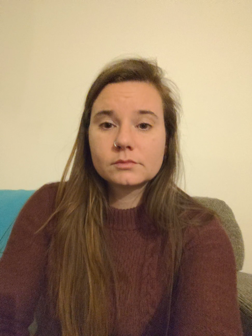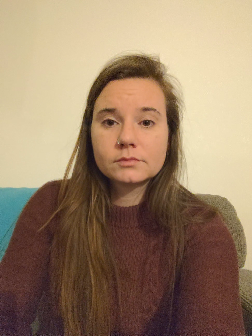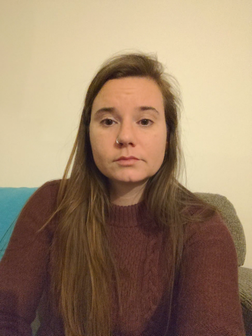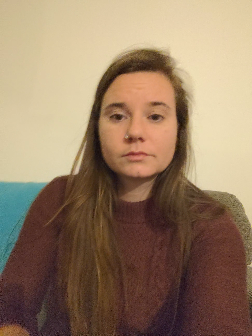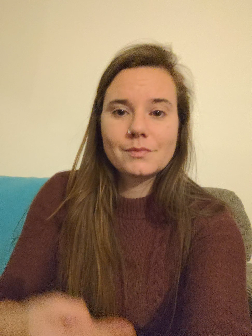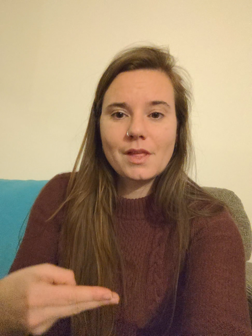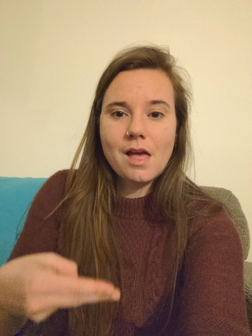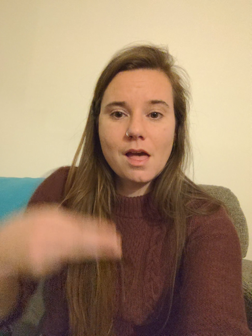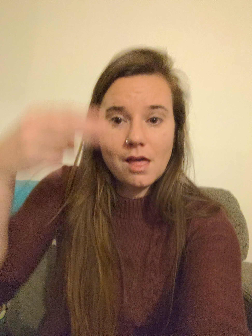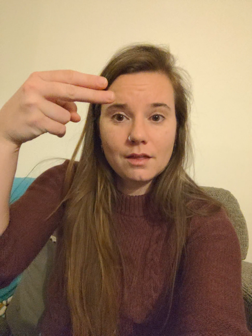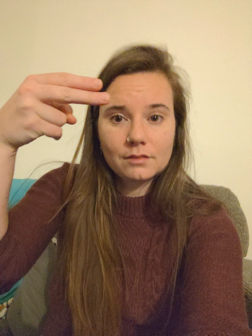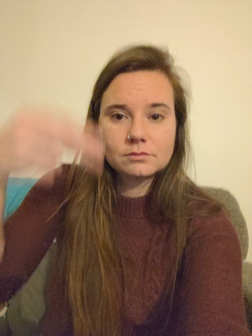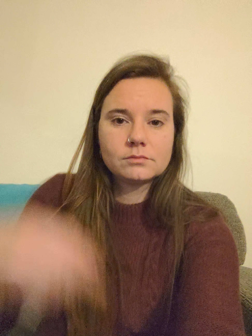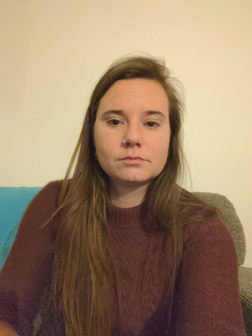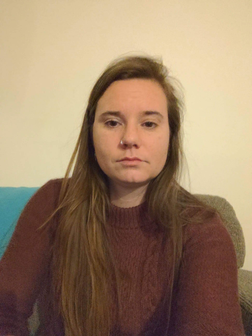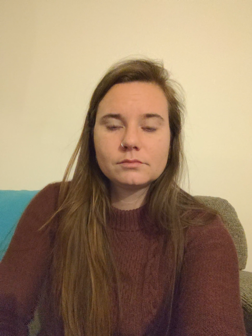high